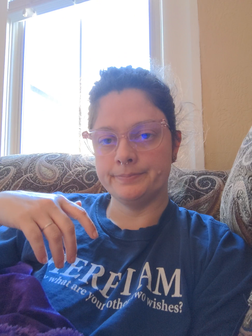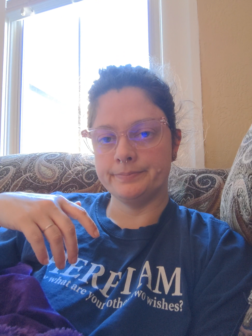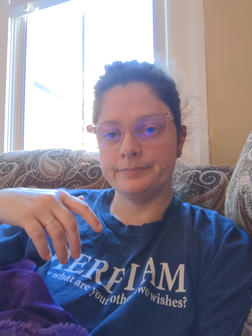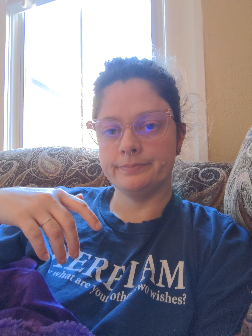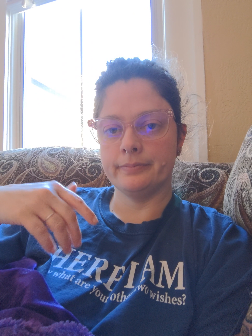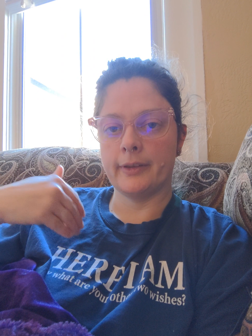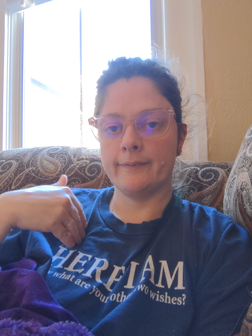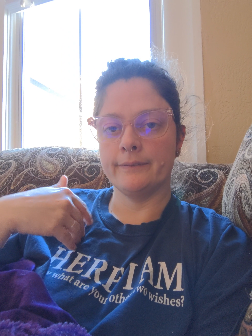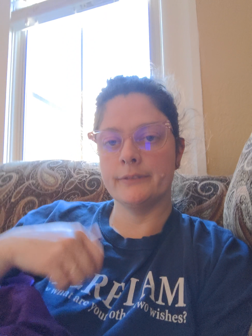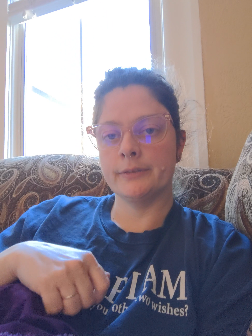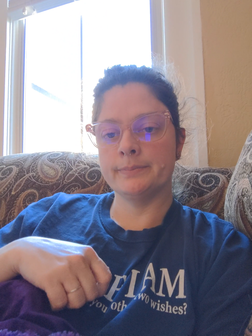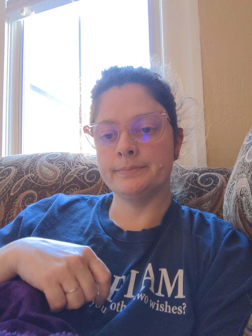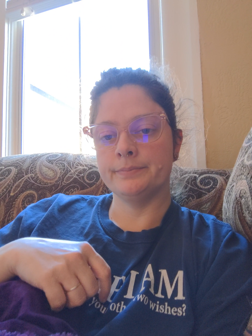have